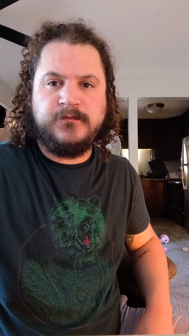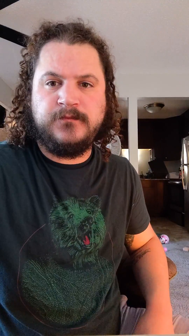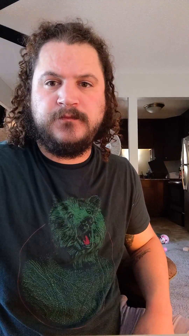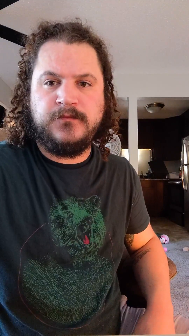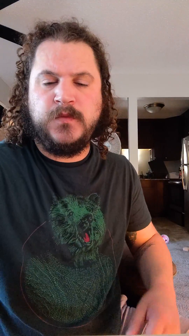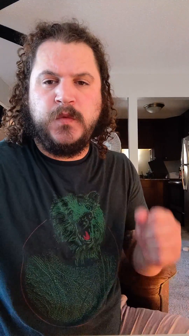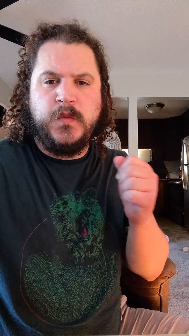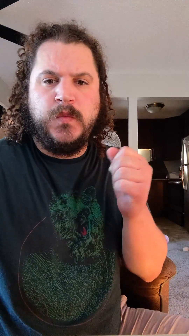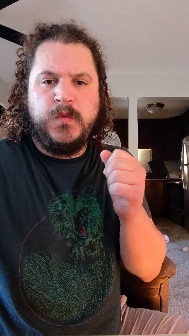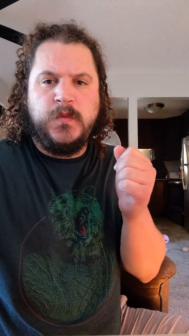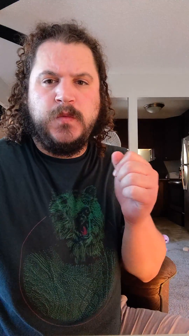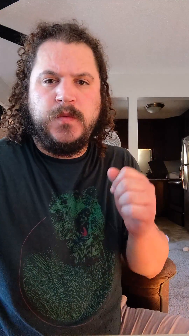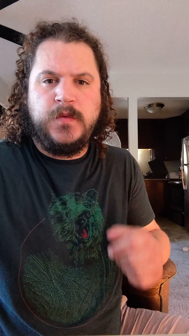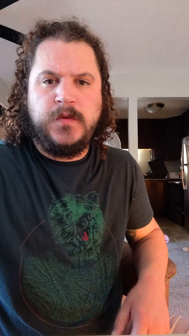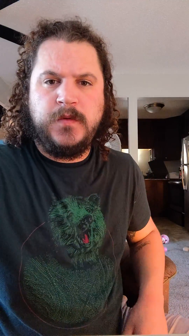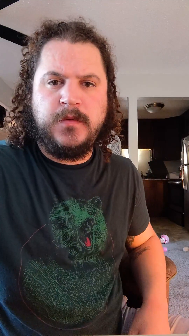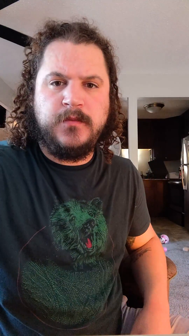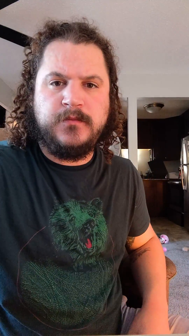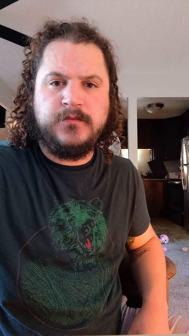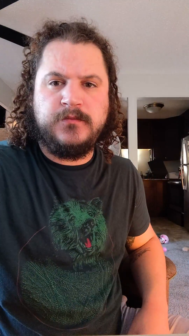cold